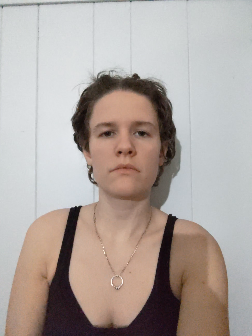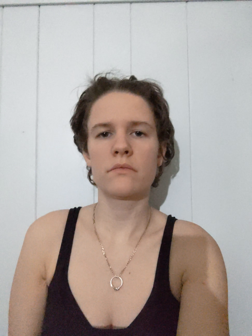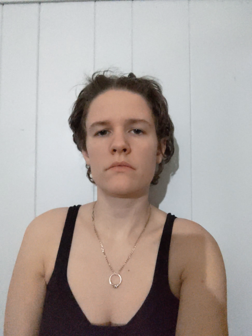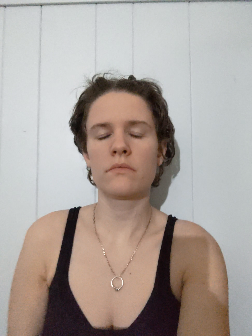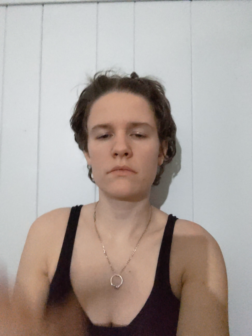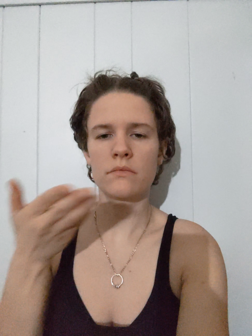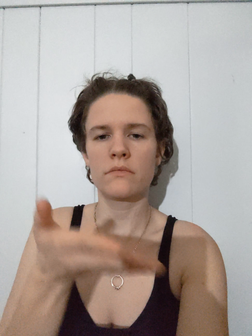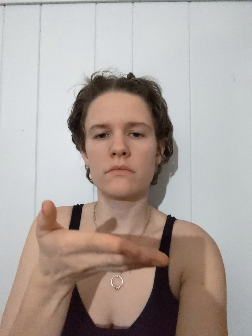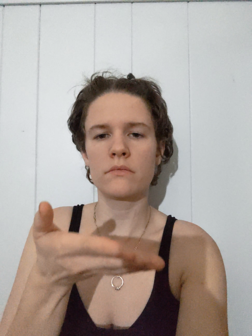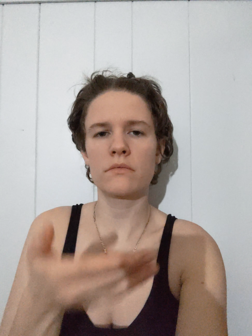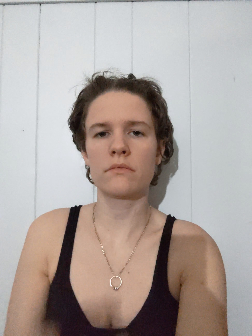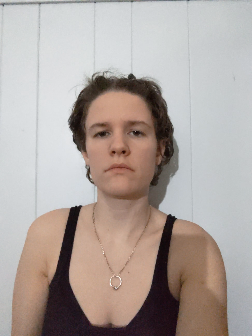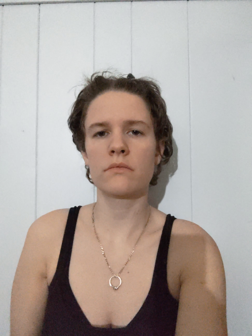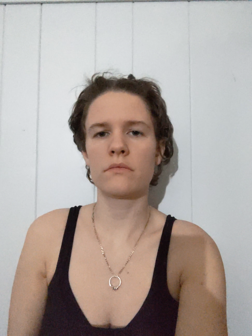there